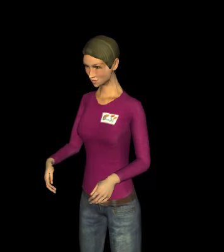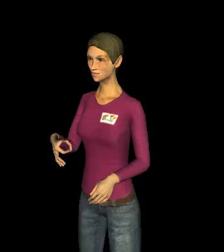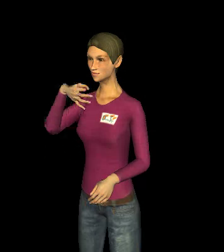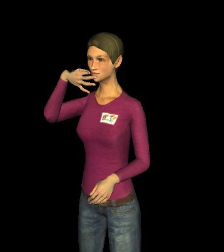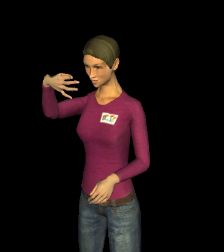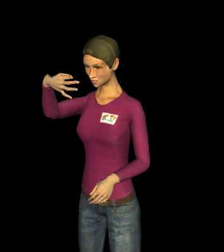يقول